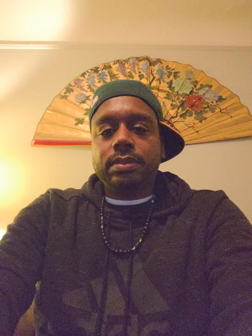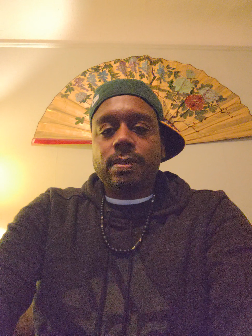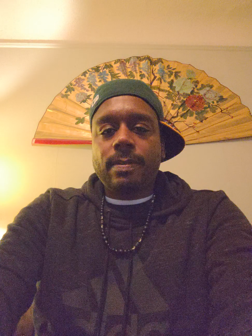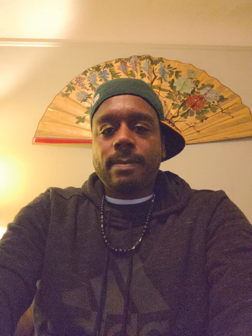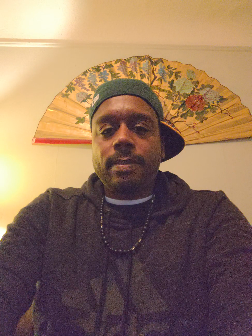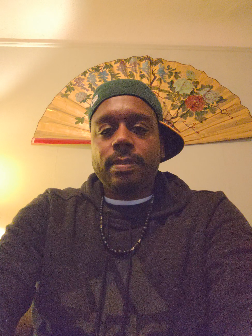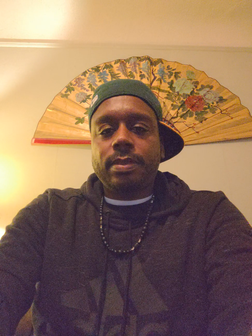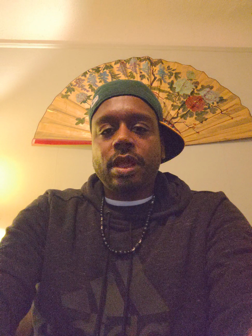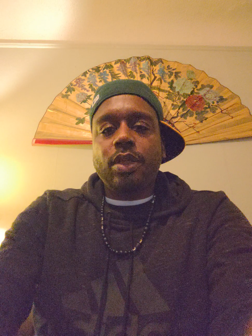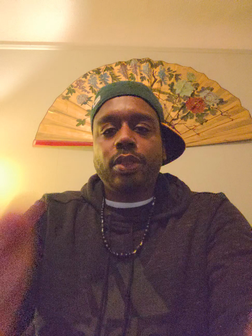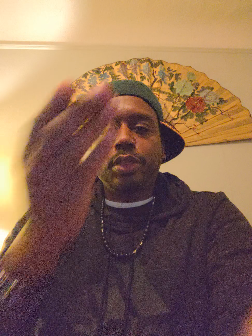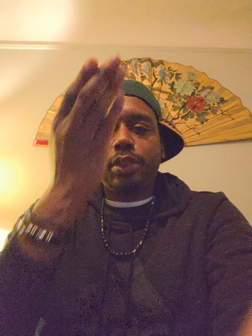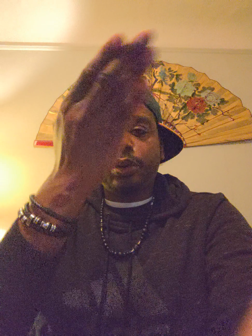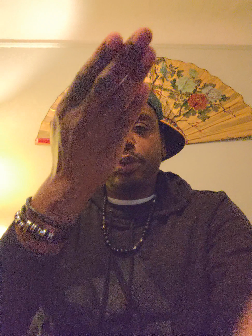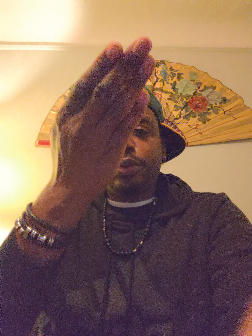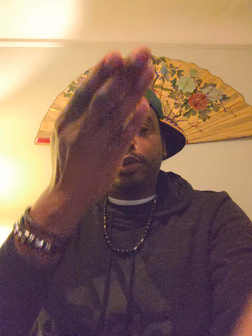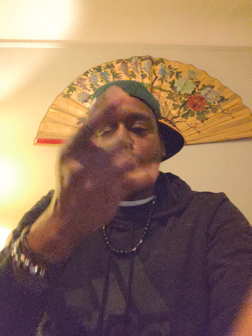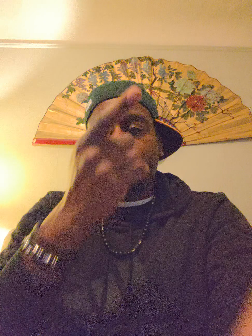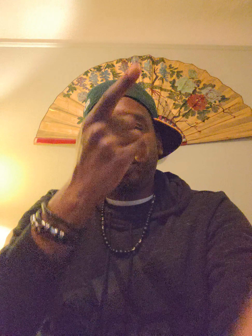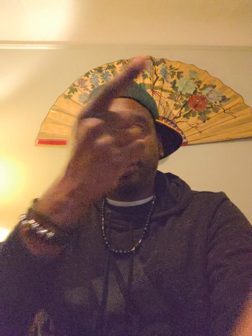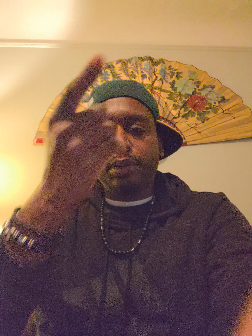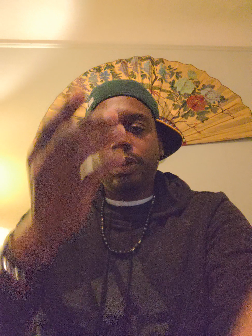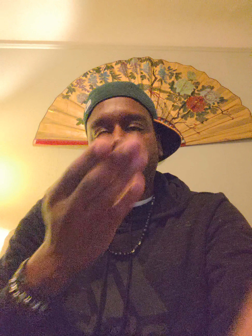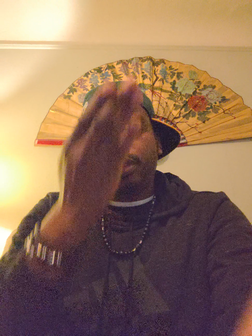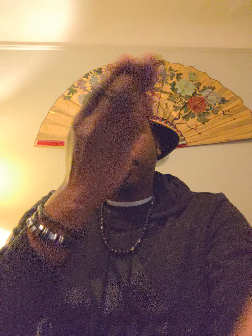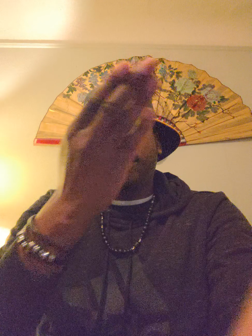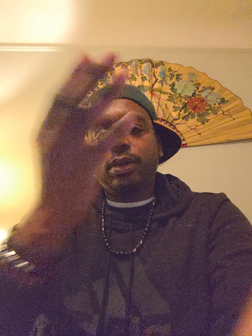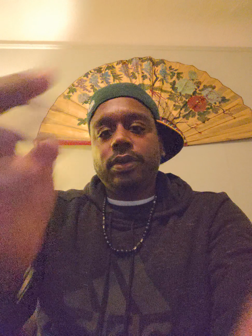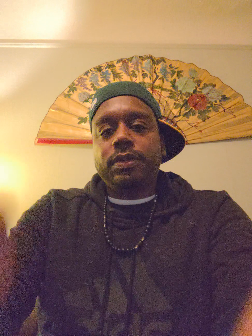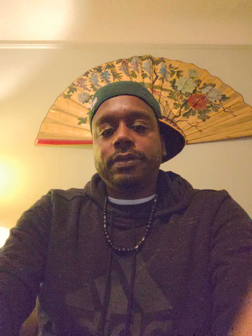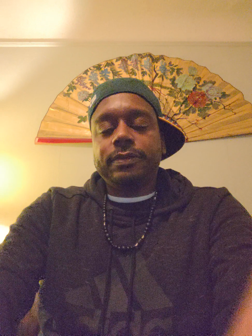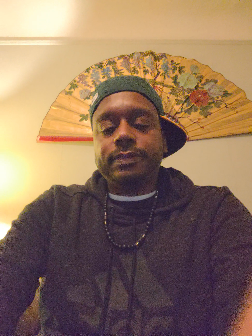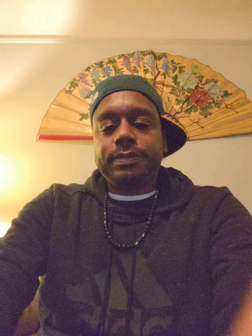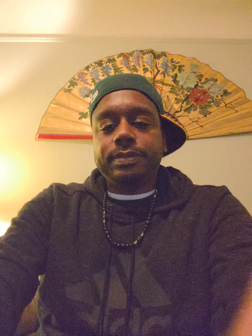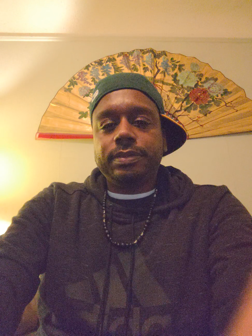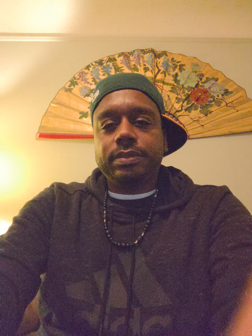there